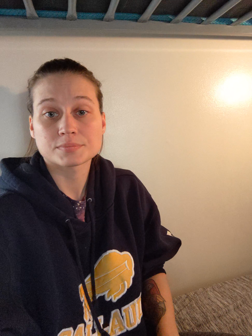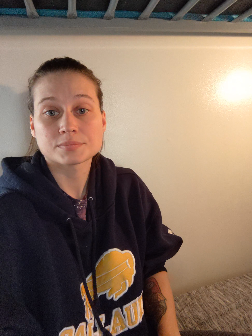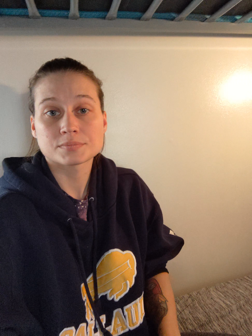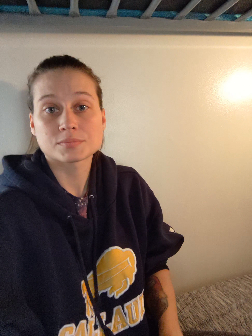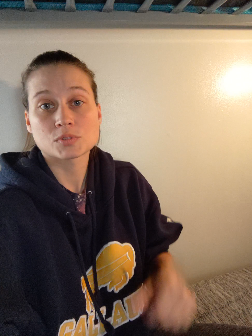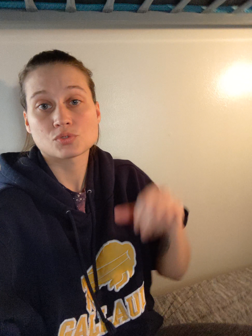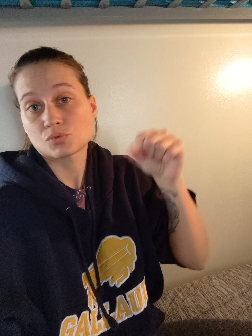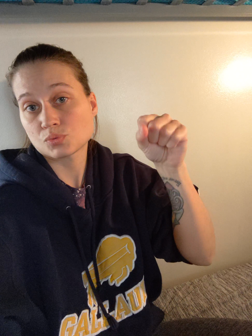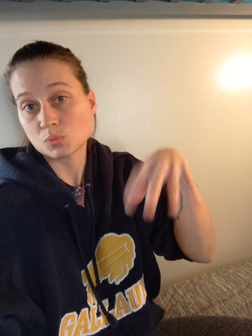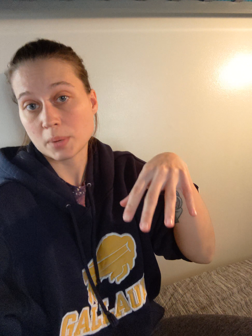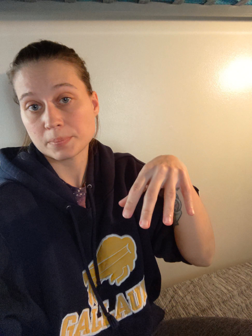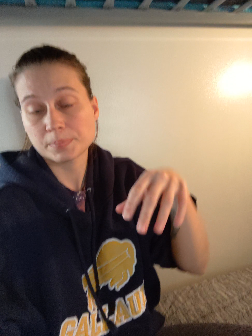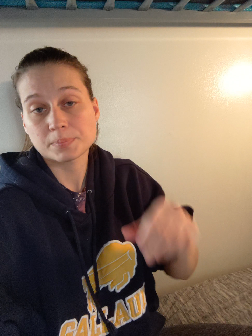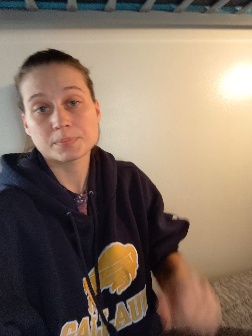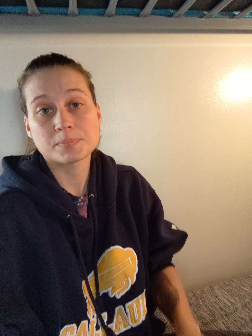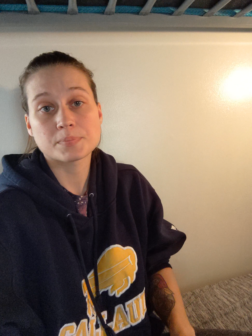drop